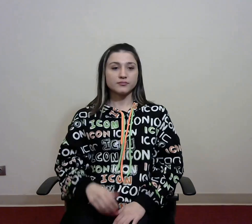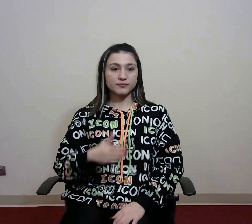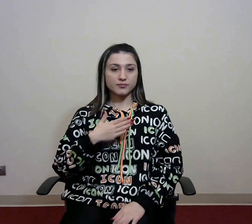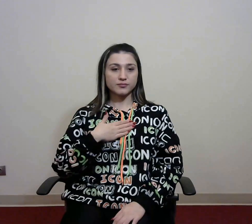mən